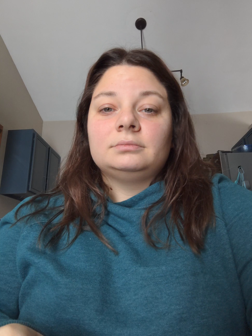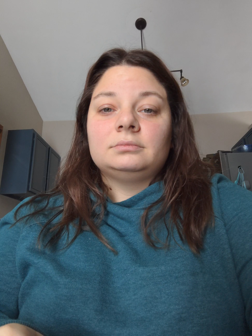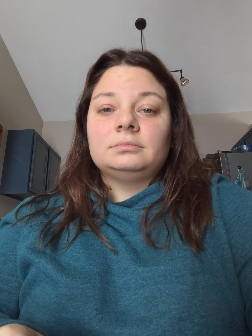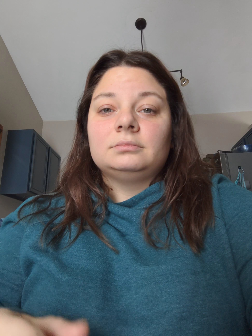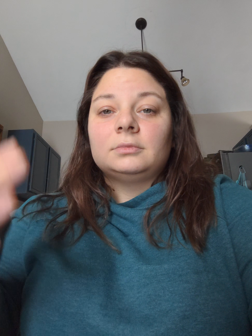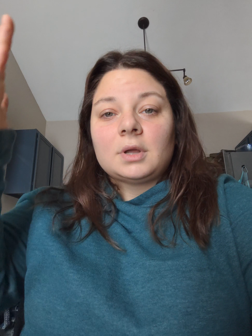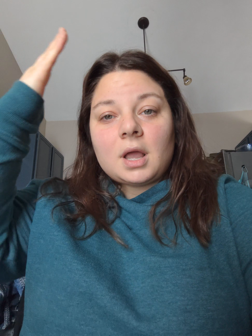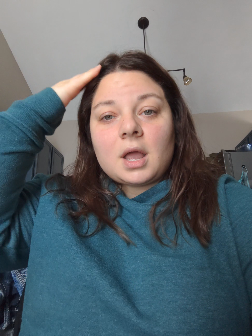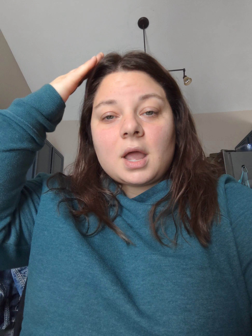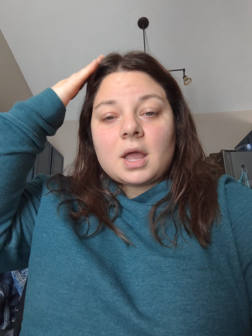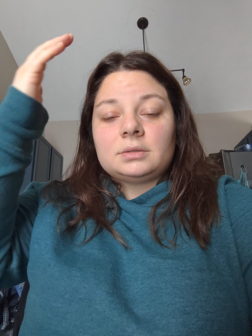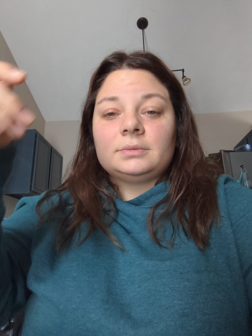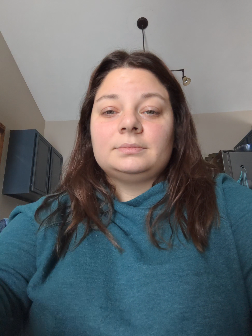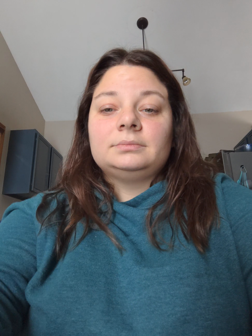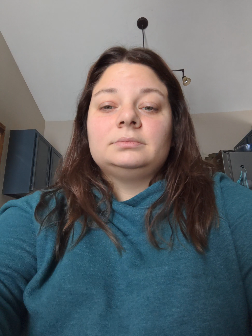hat